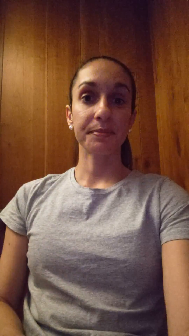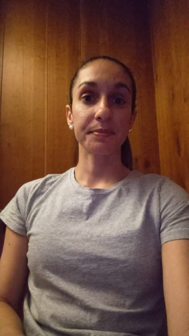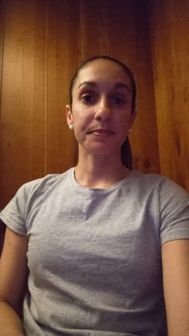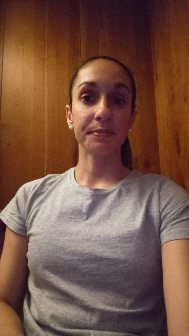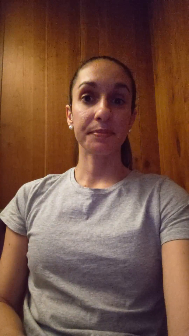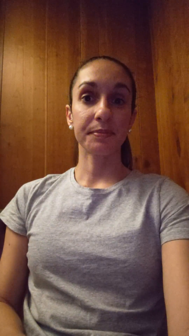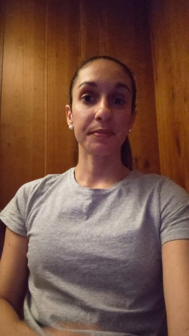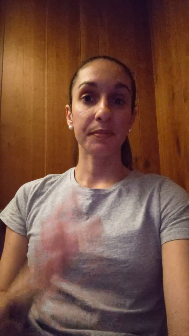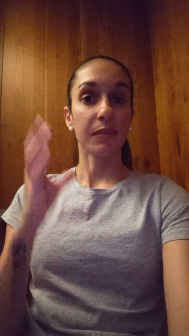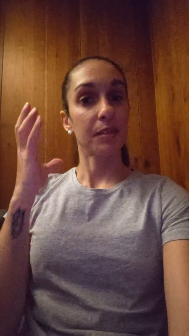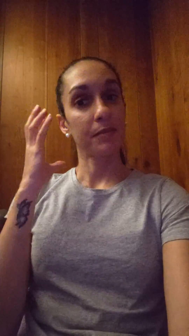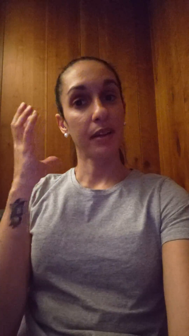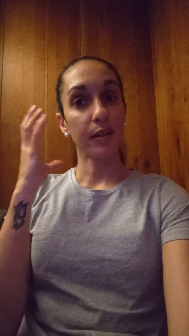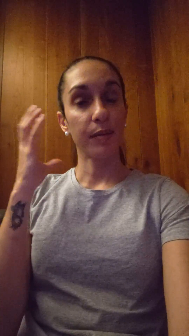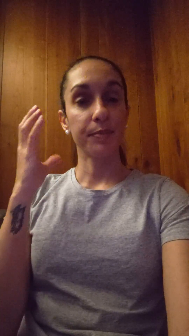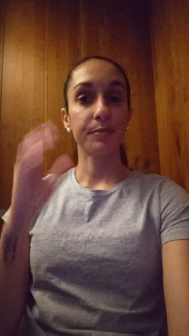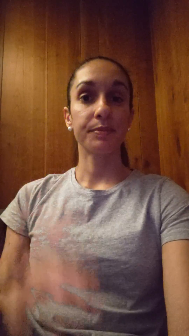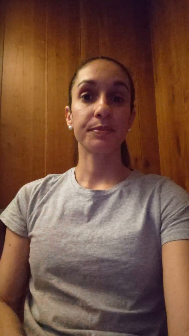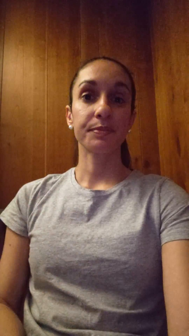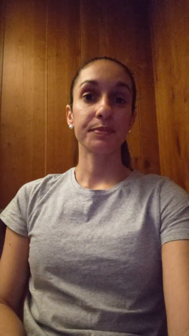pillow